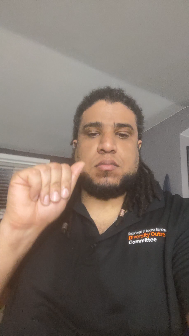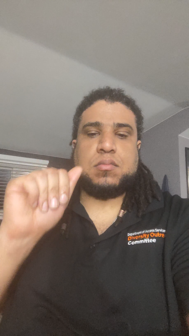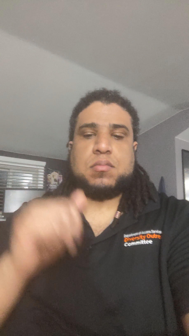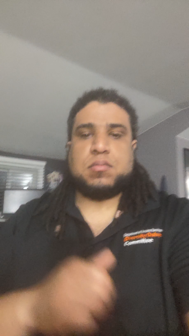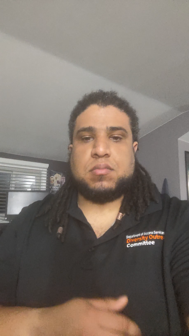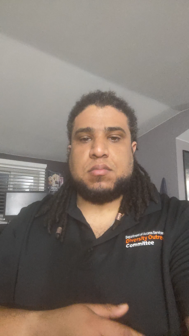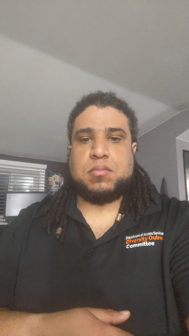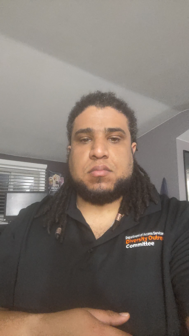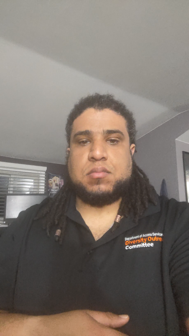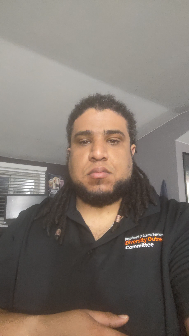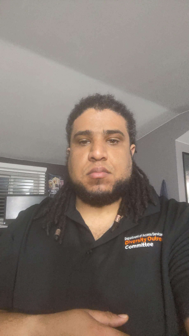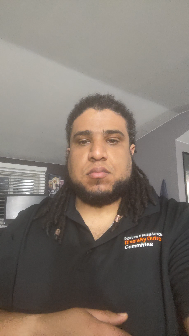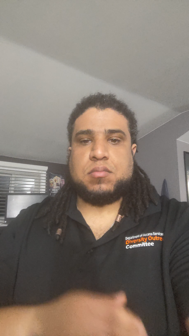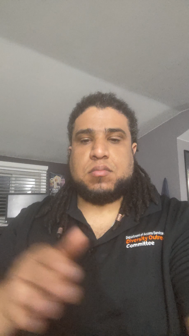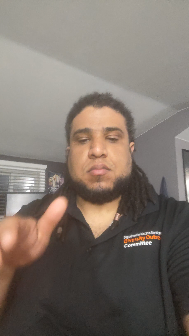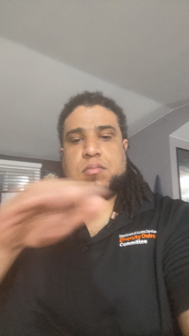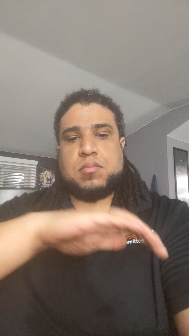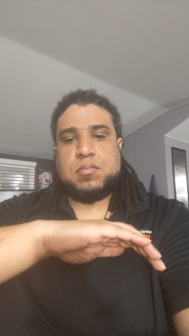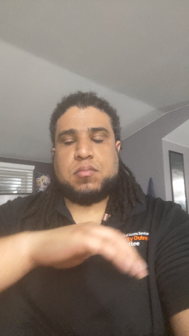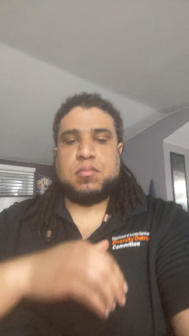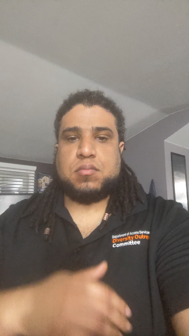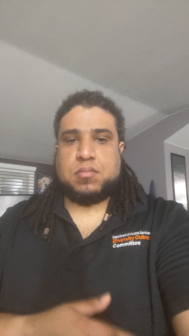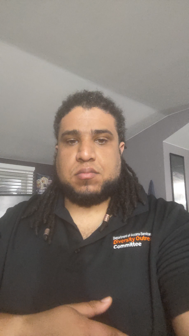cover